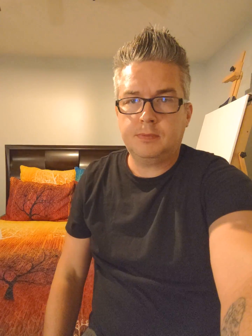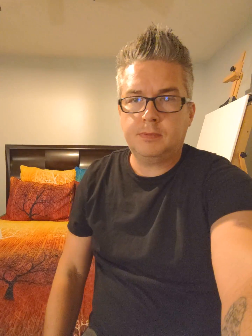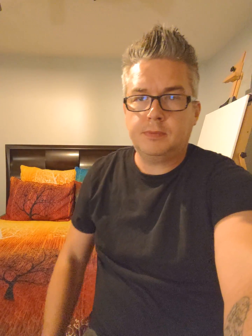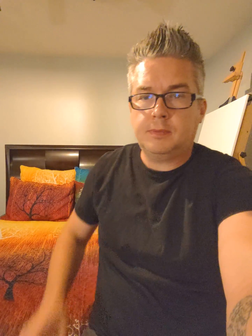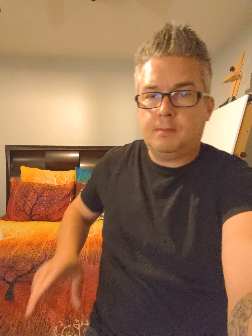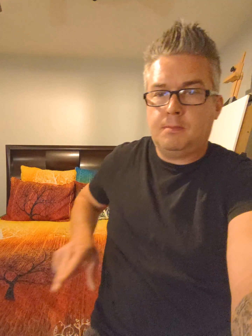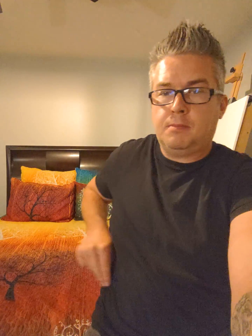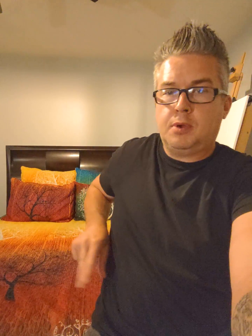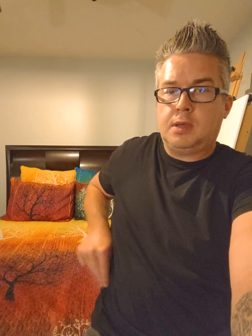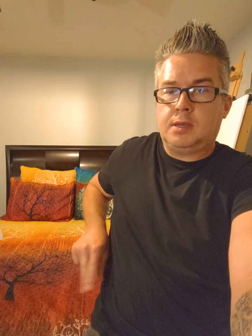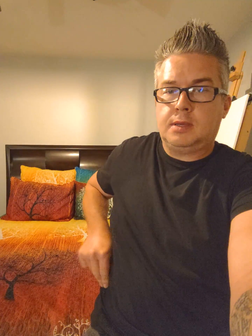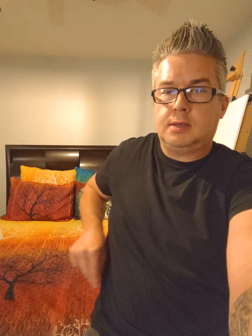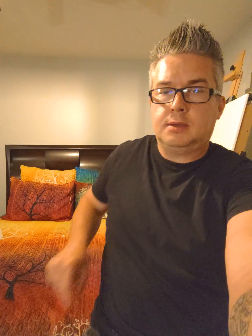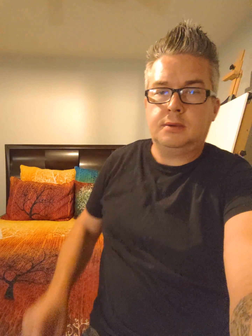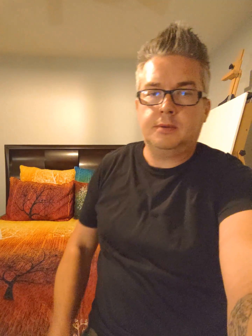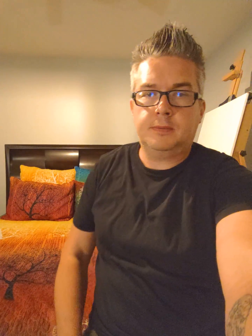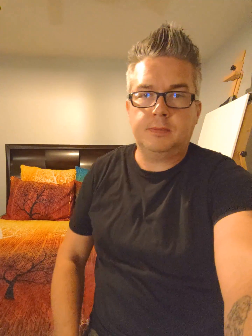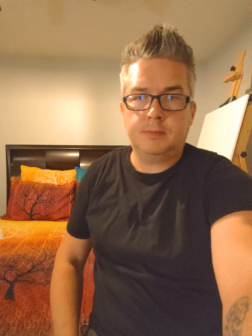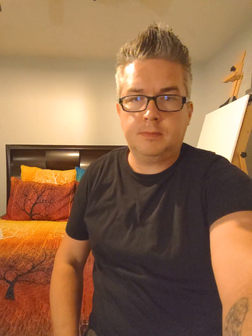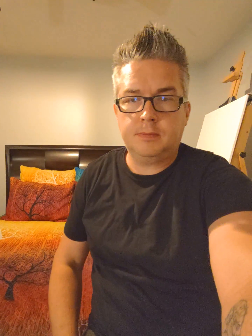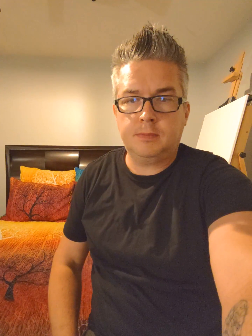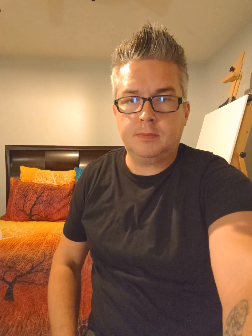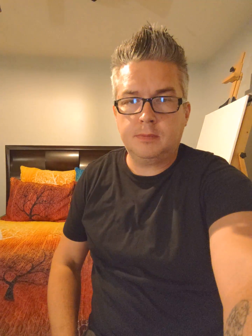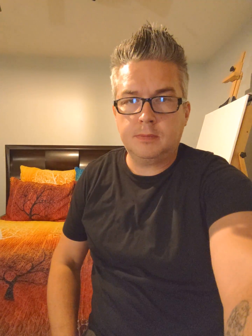diaper